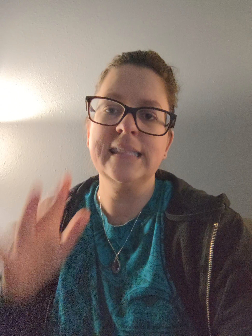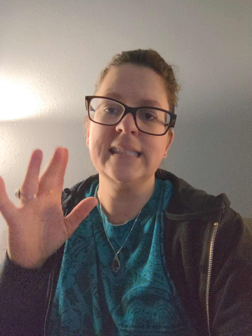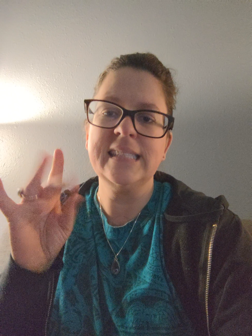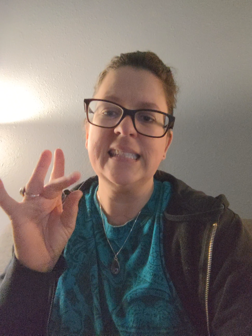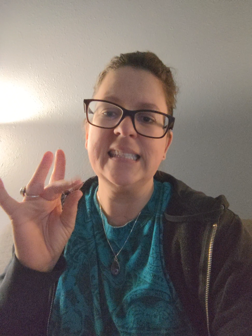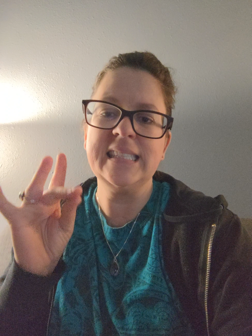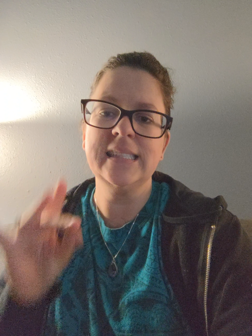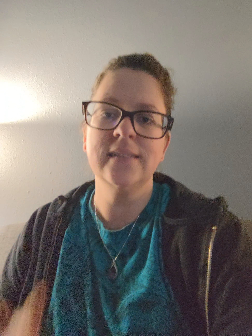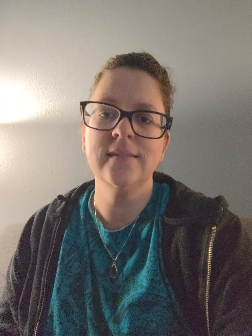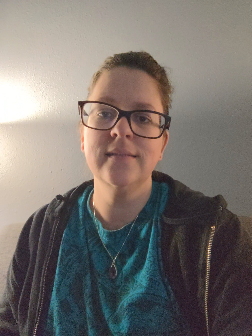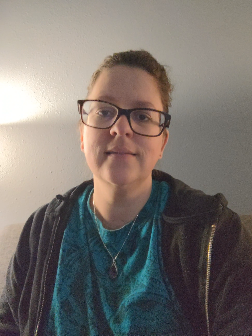sticky